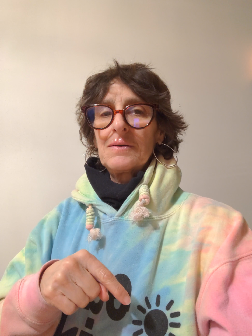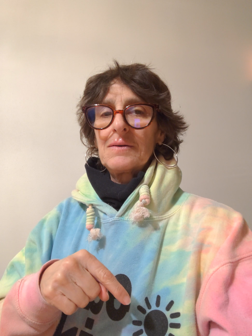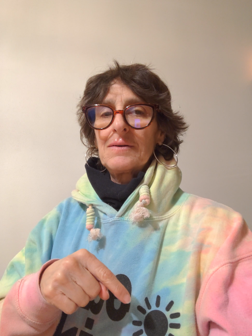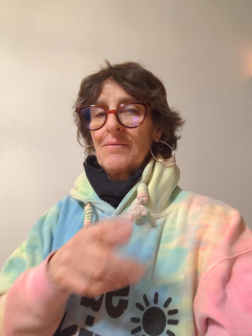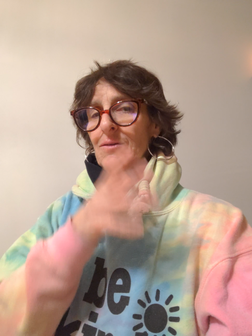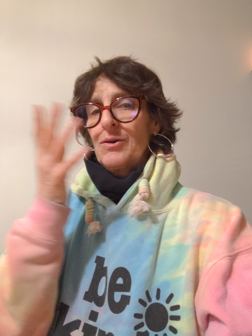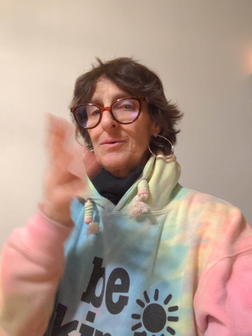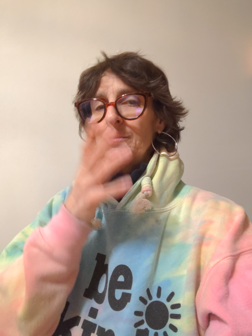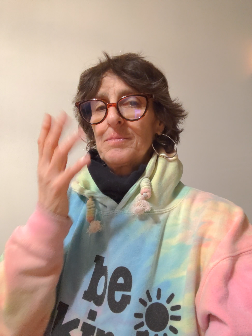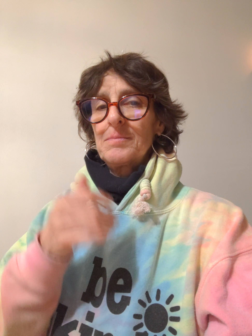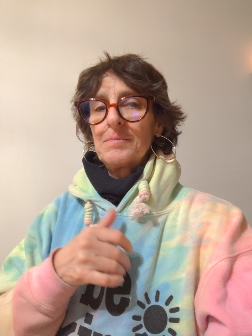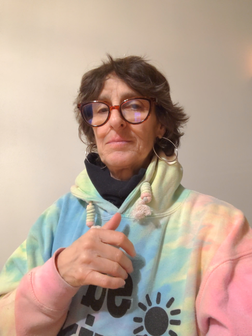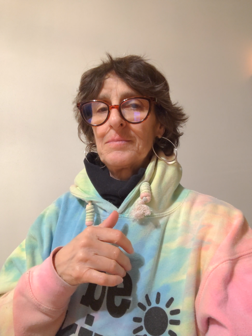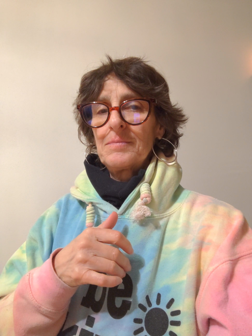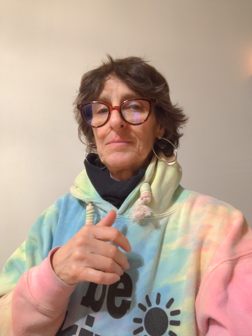farm